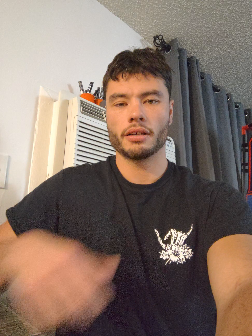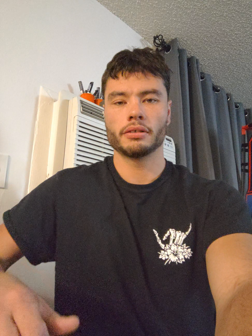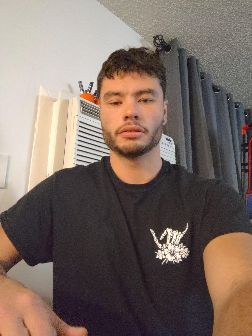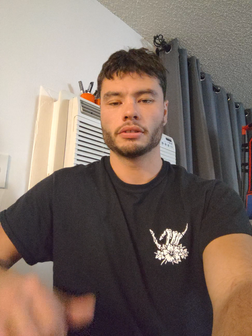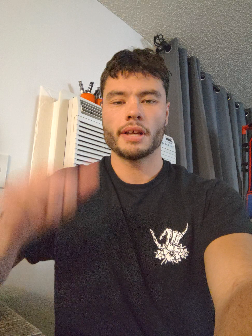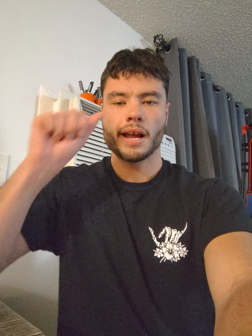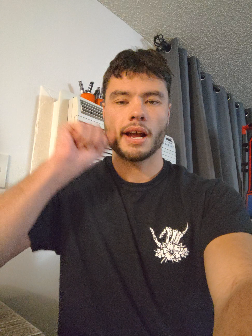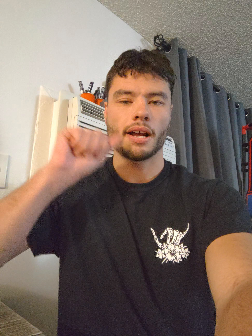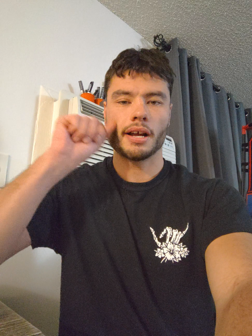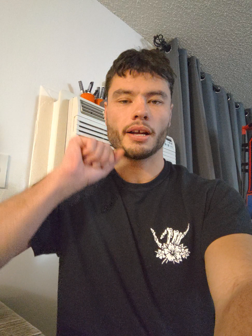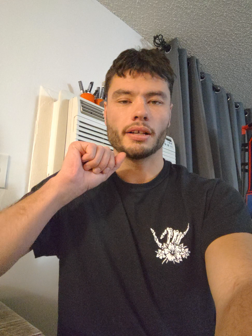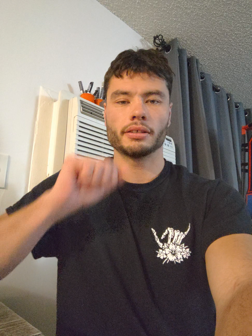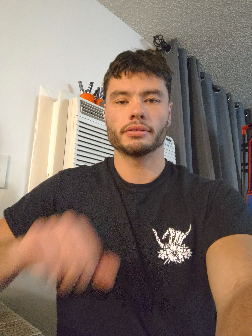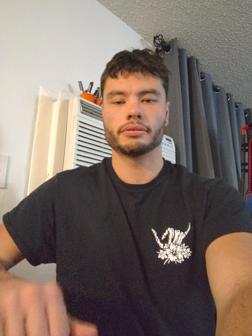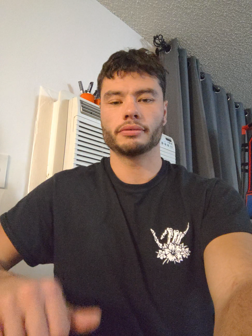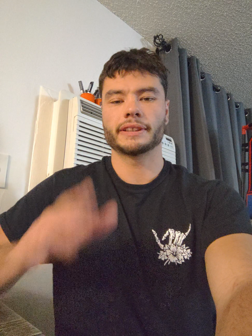aunt